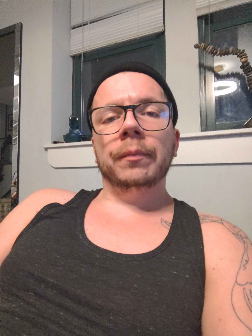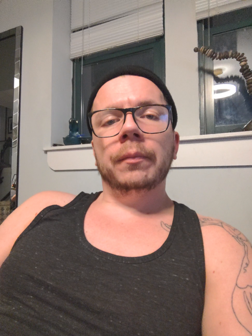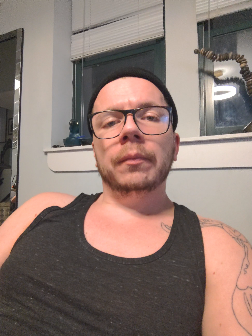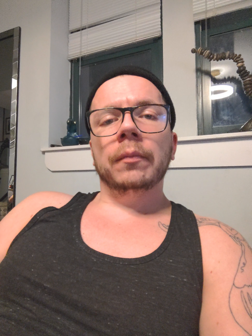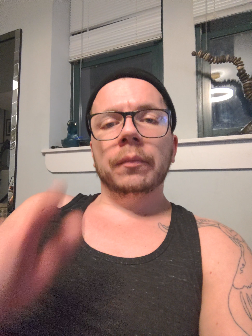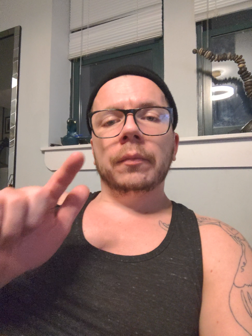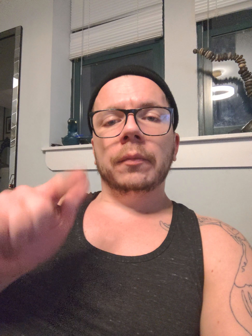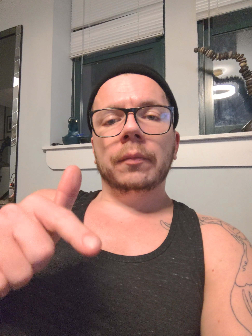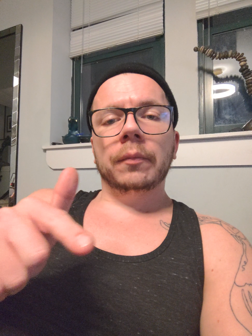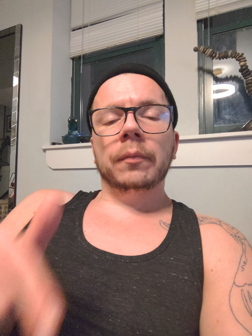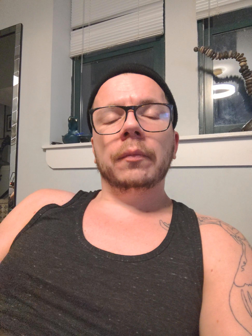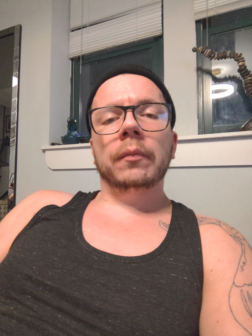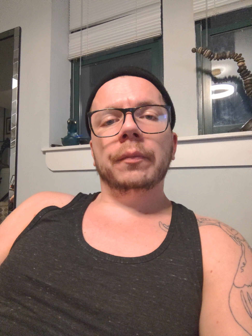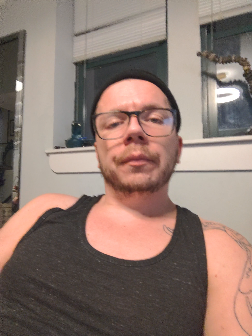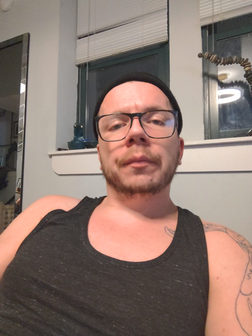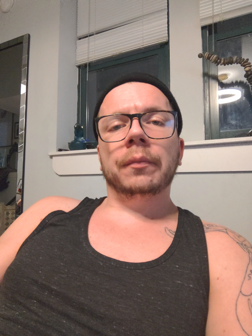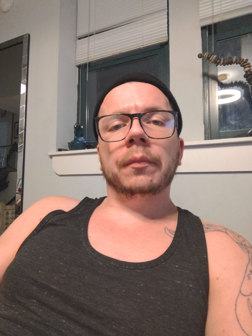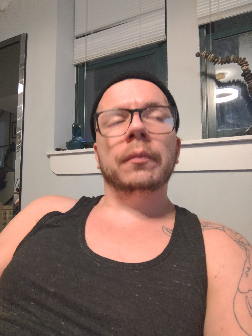later